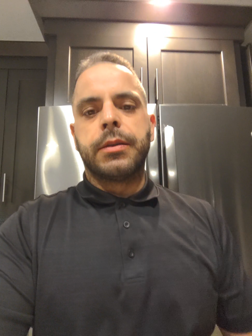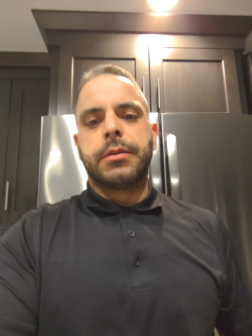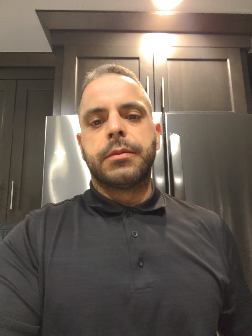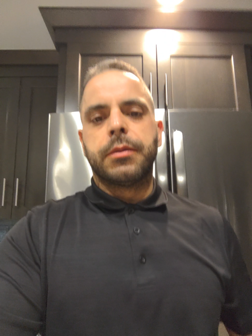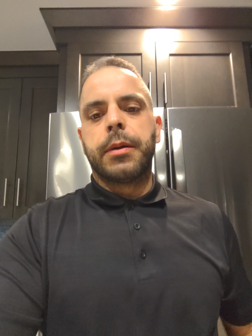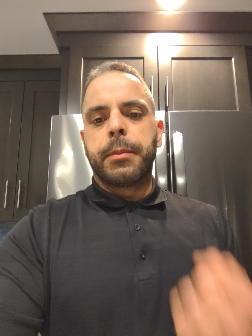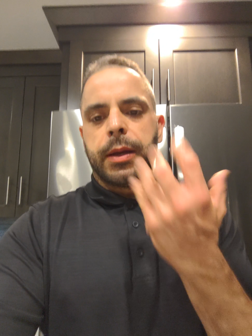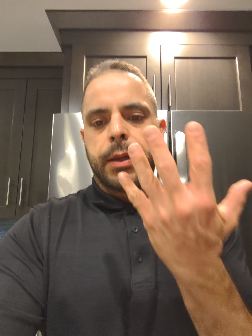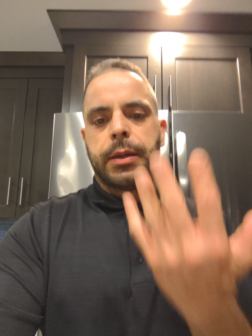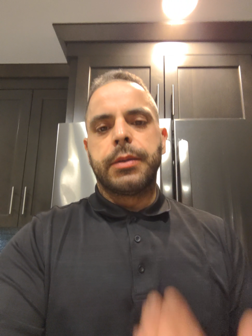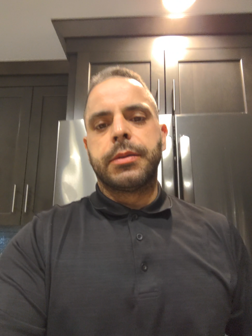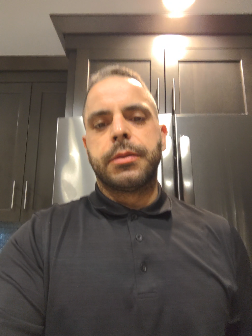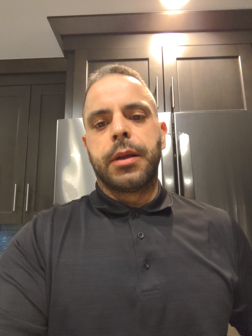many